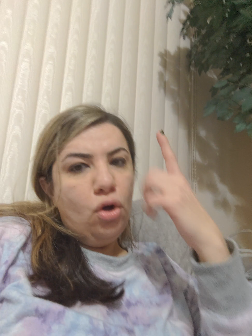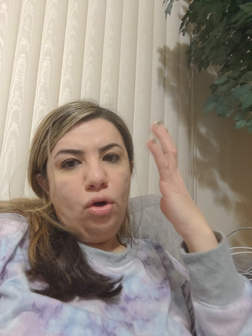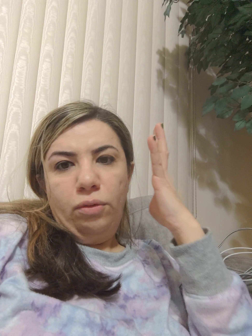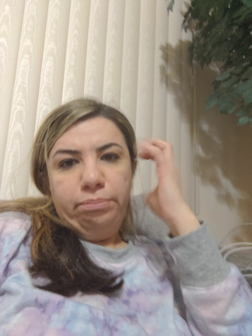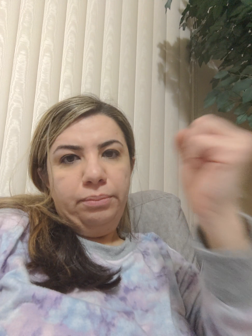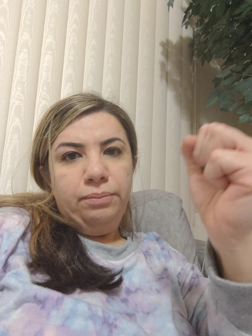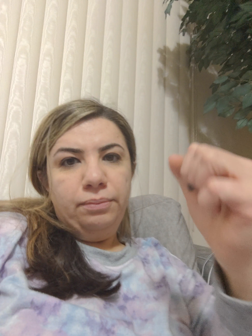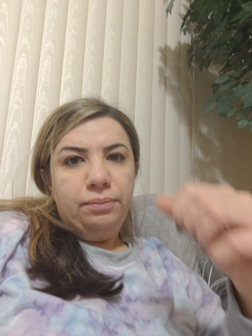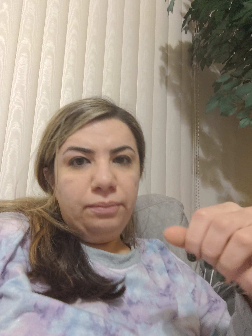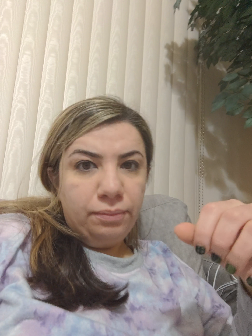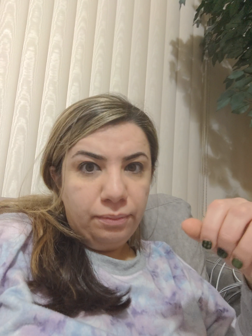go